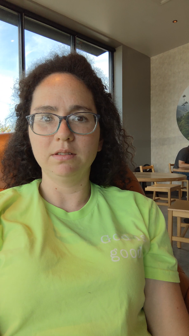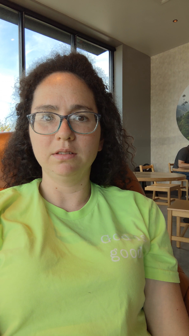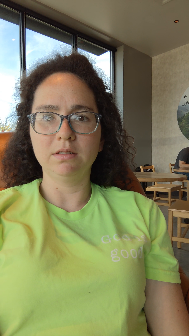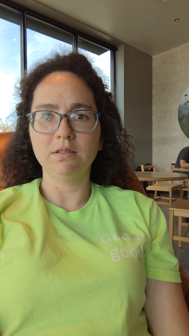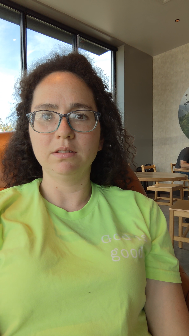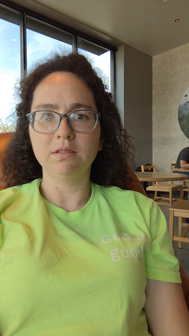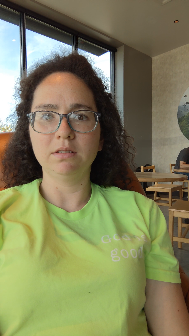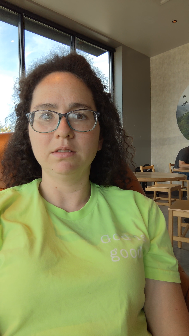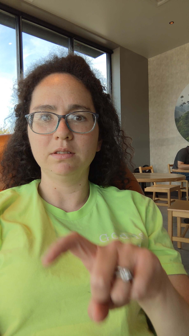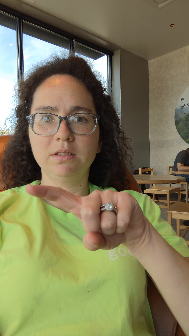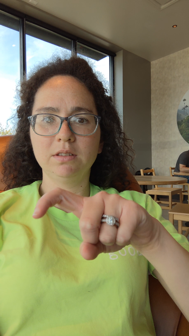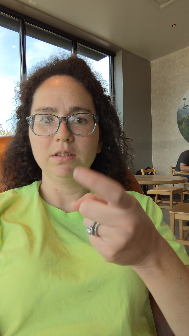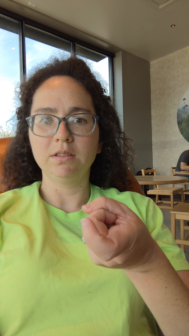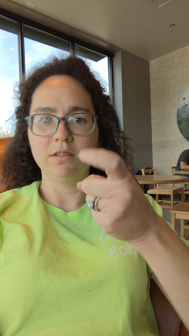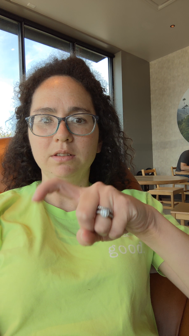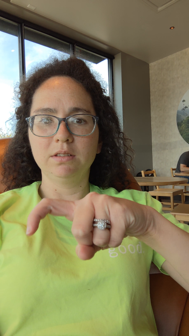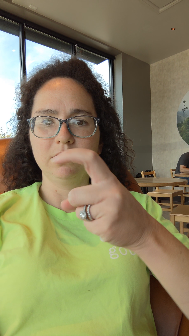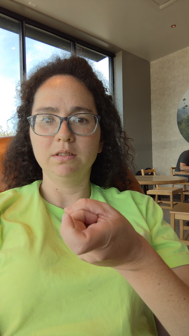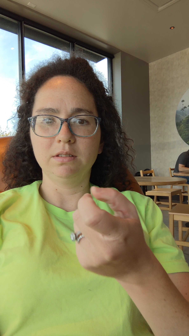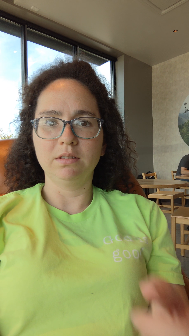friend